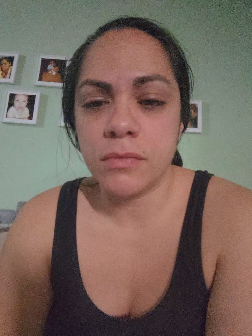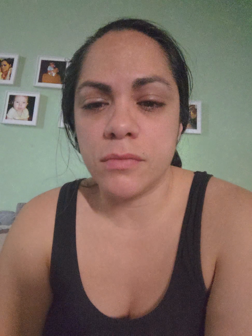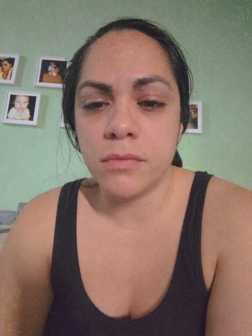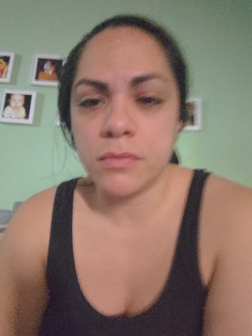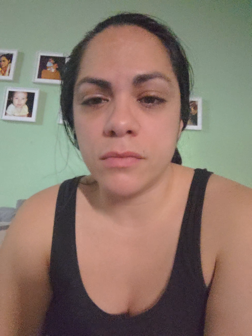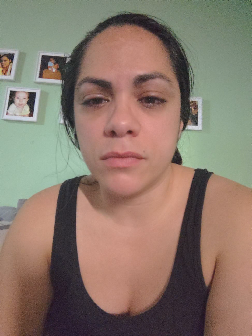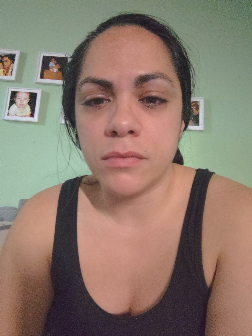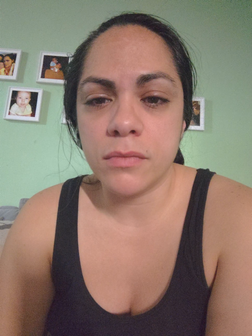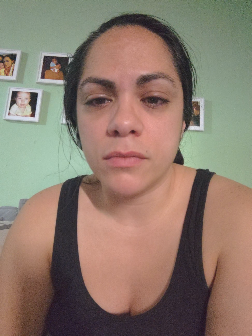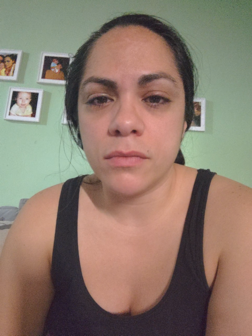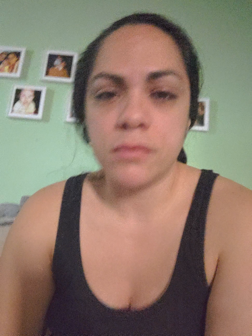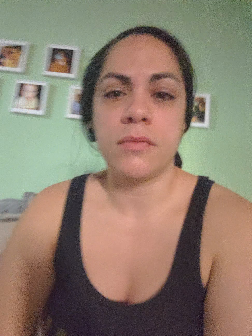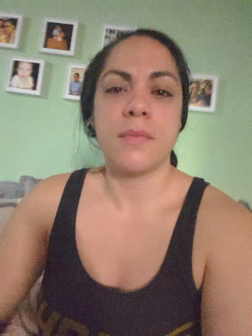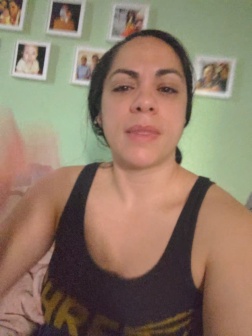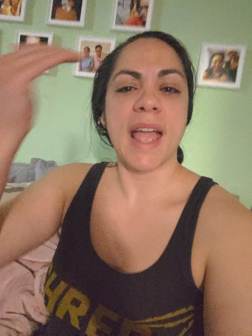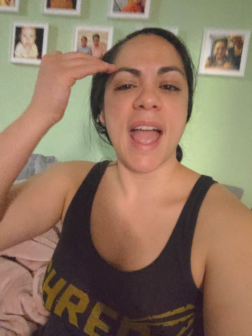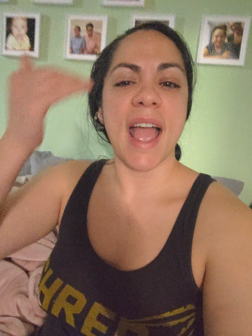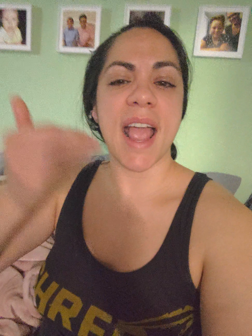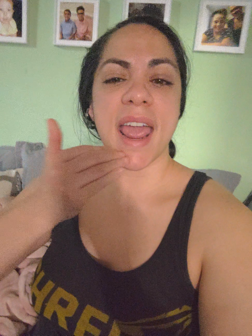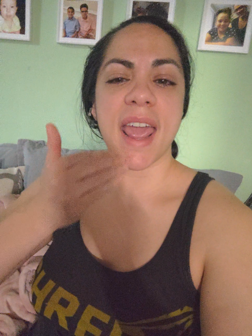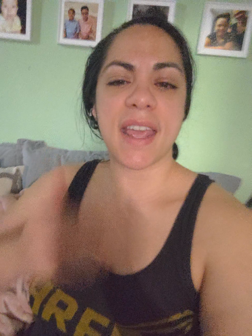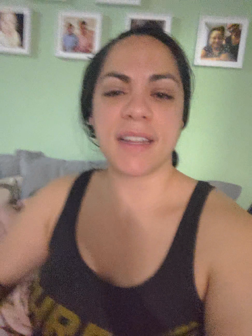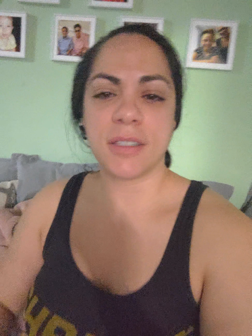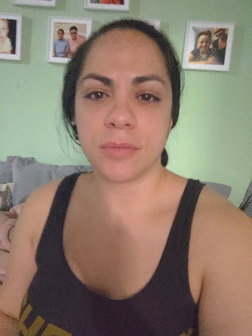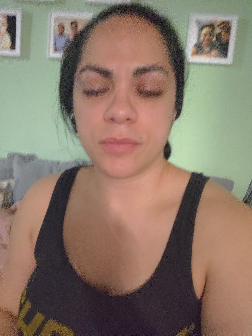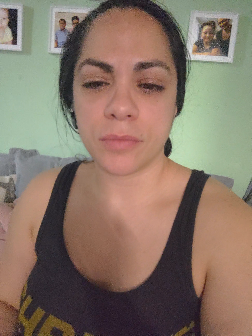head